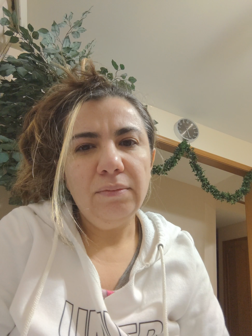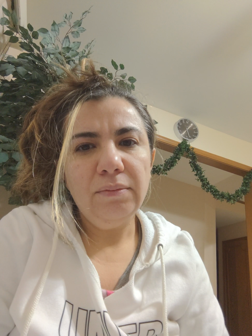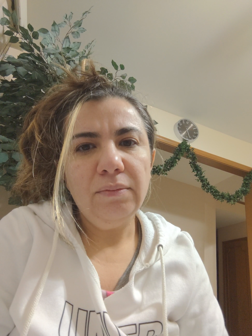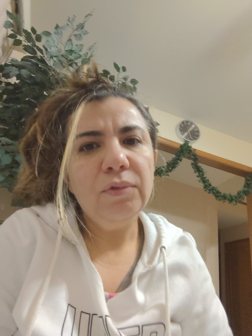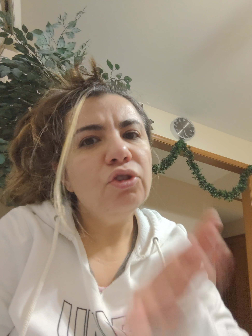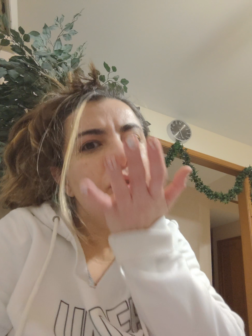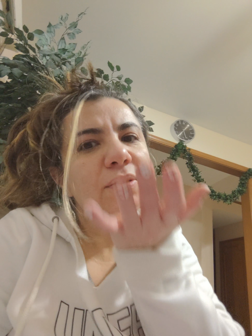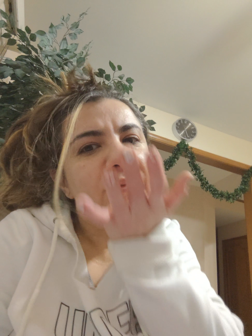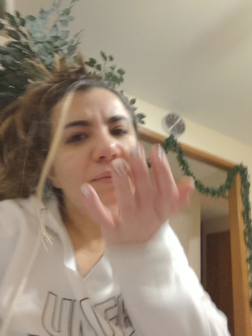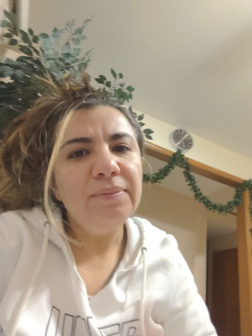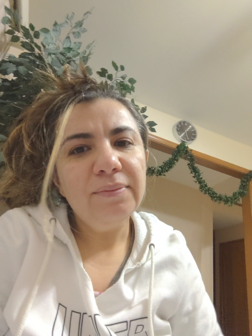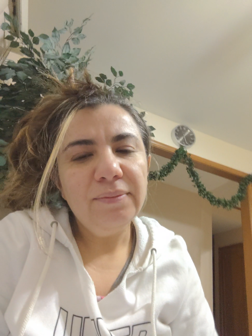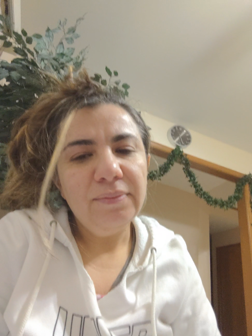grass